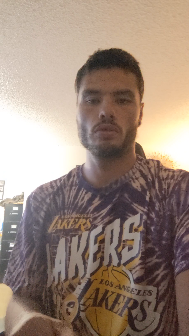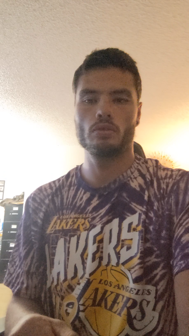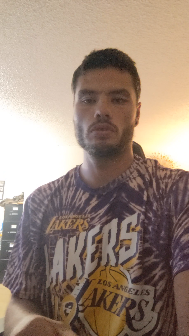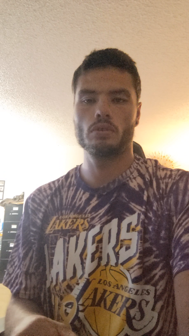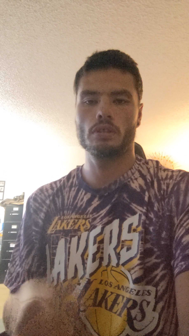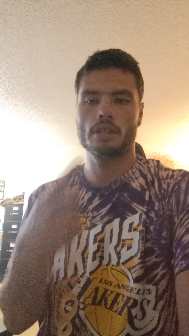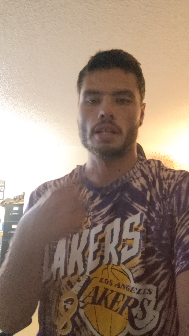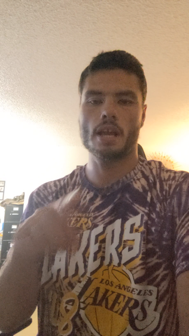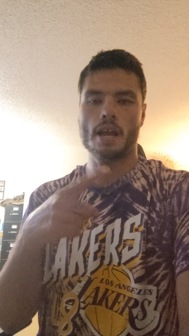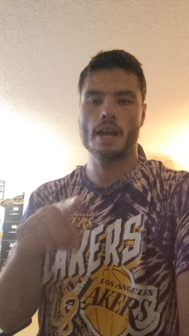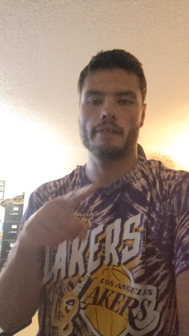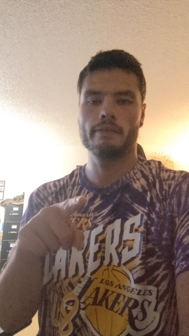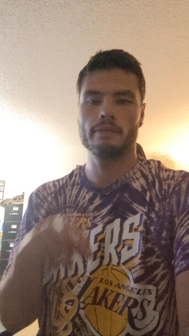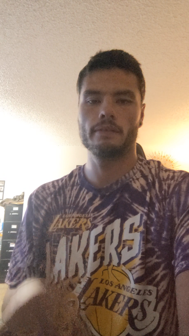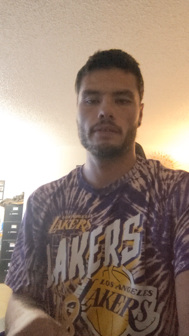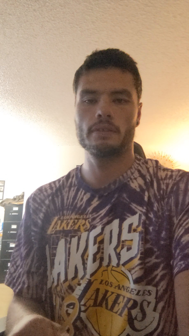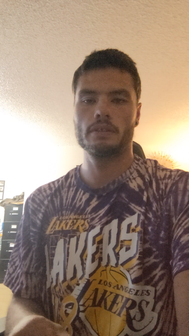knife